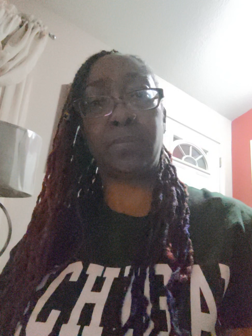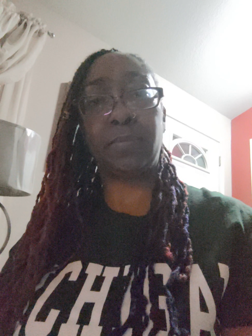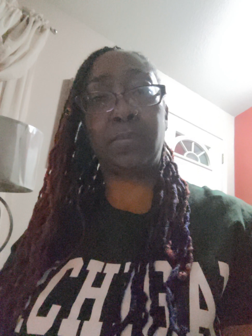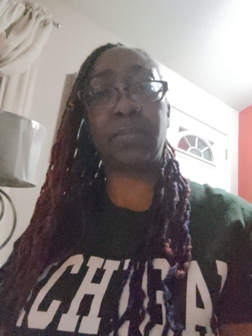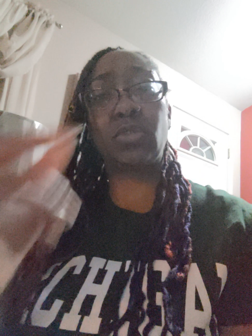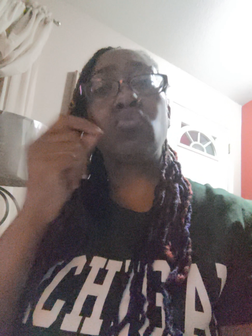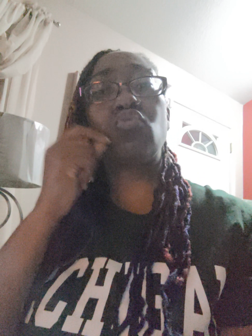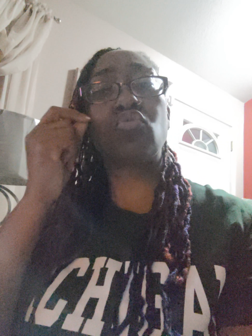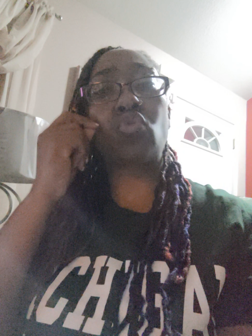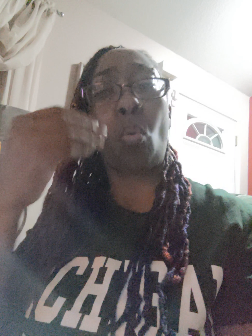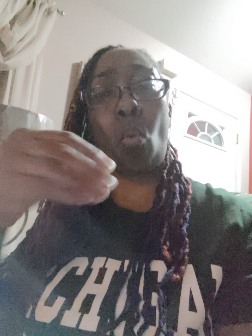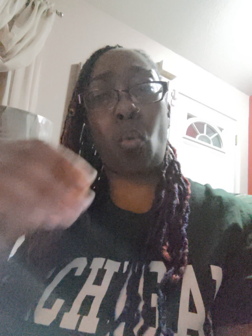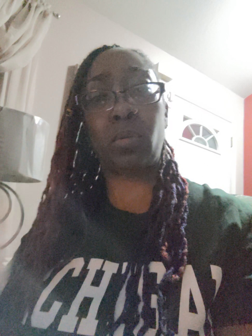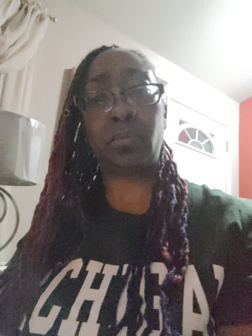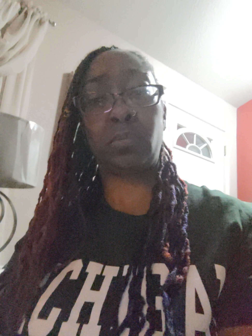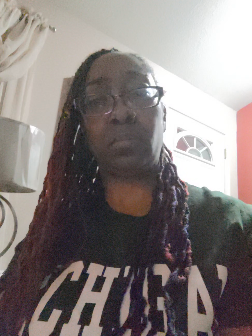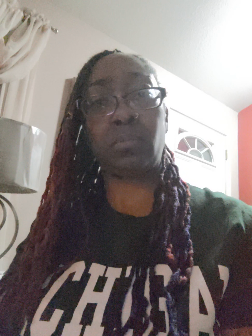store